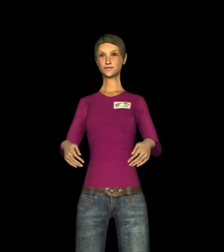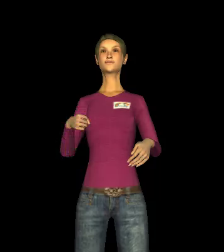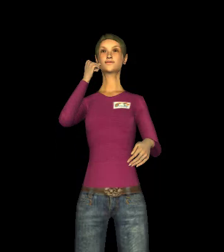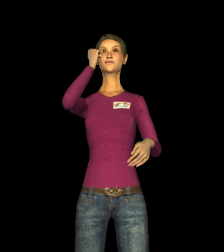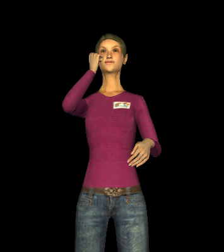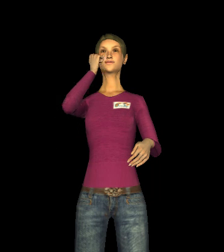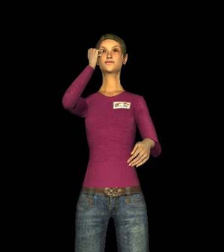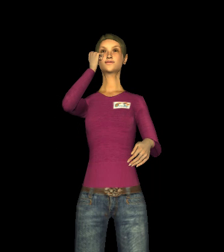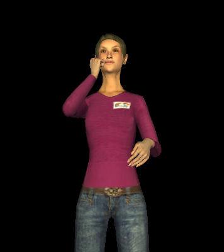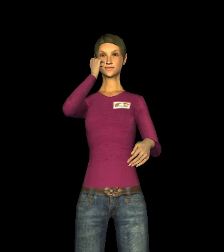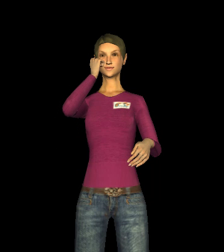معجنات